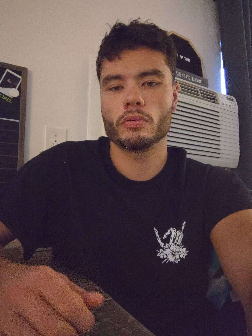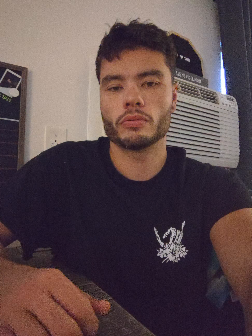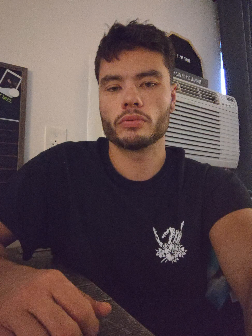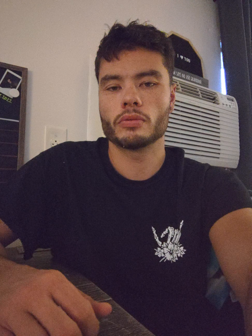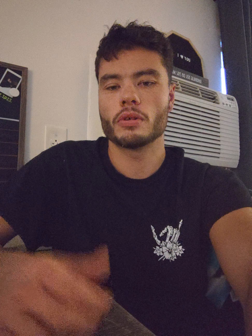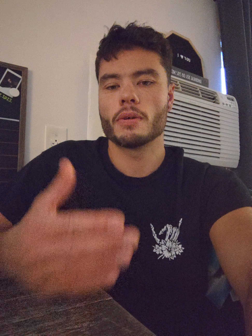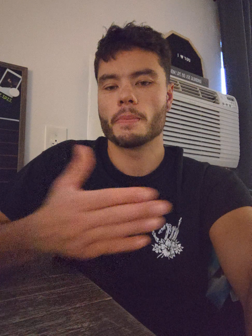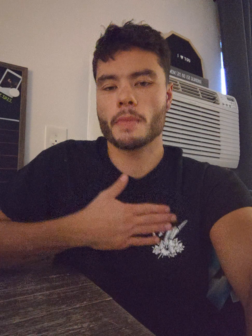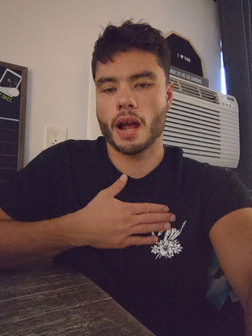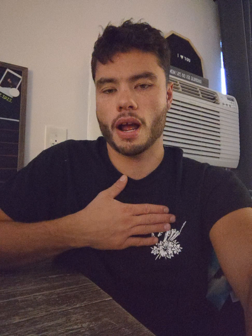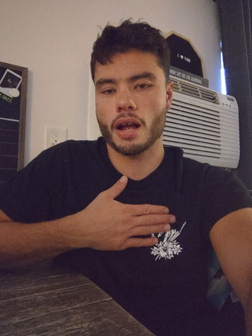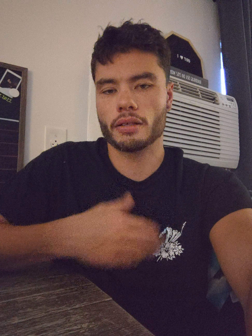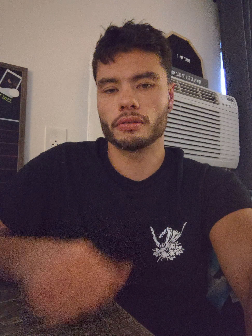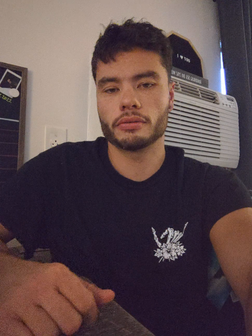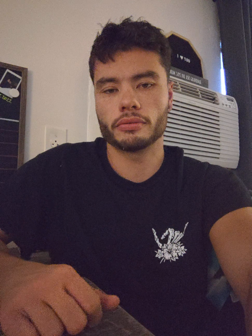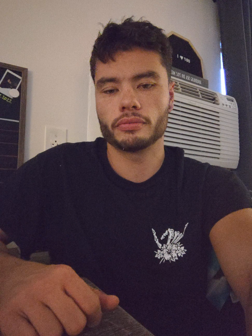my